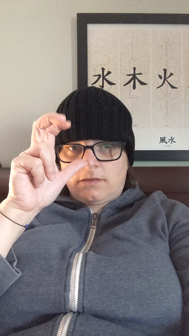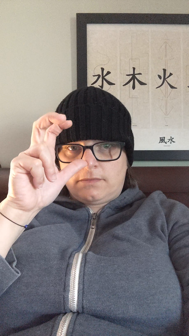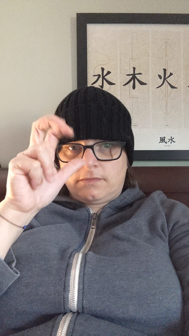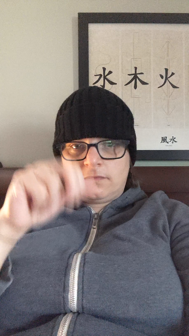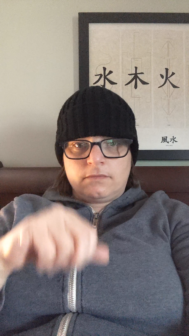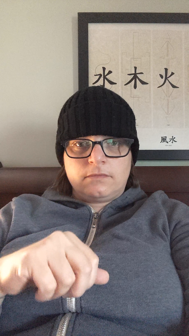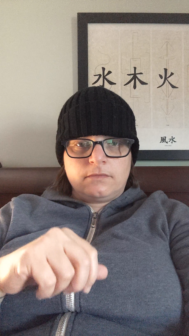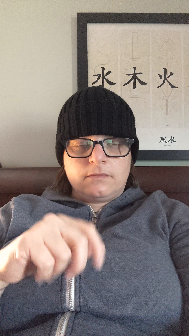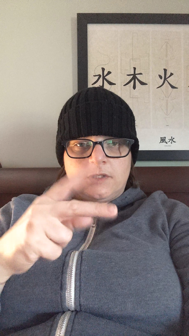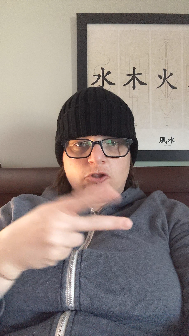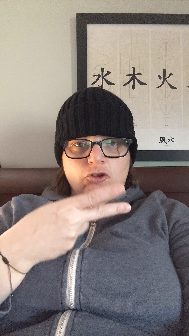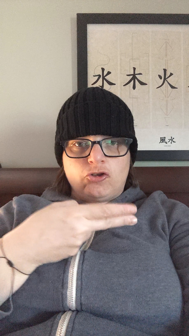sheep